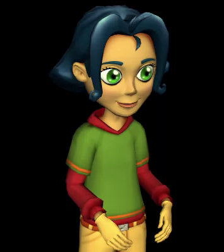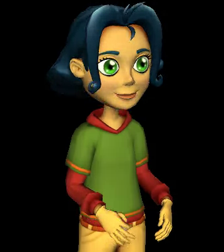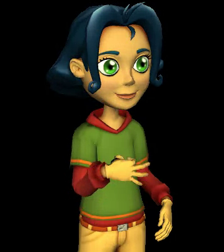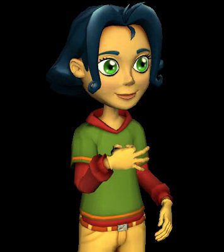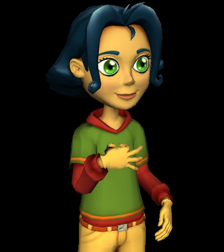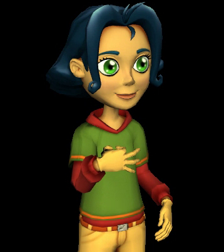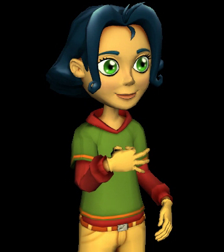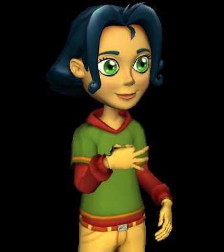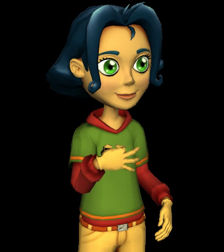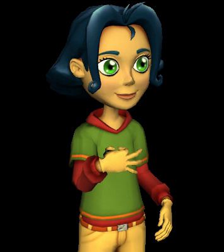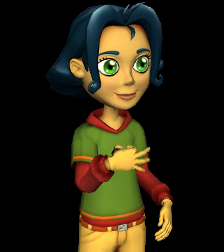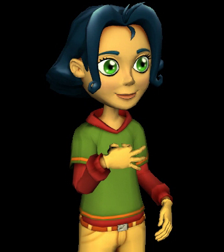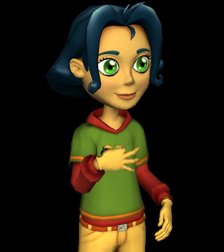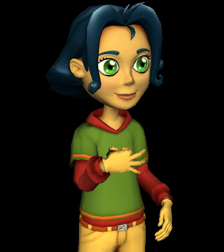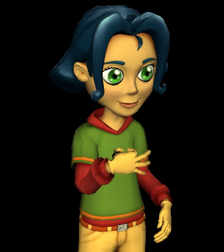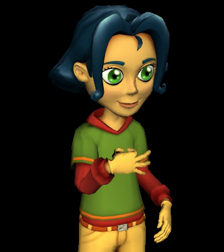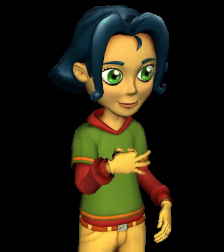تلقائي